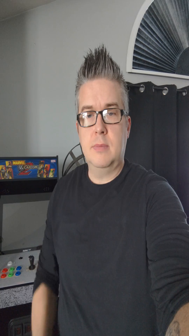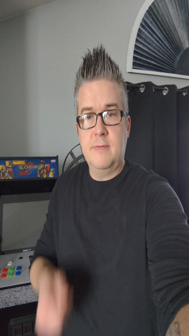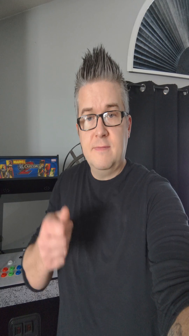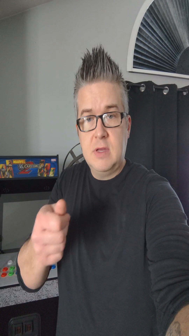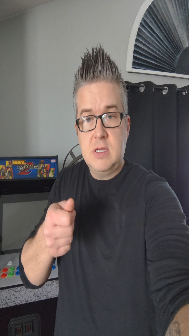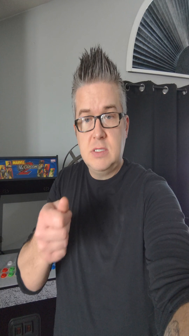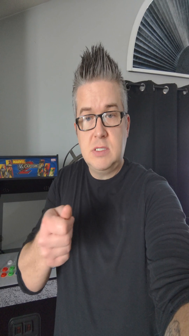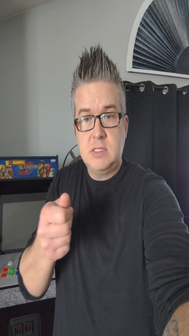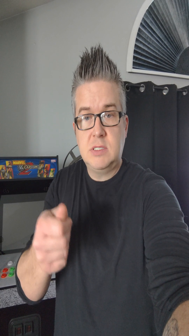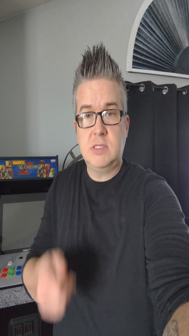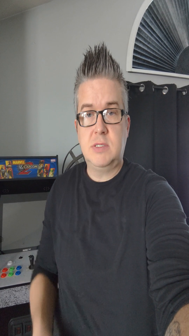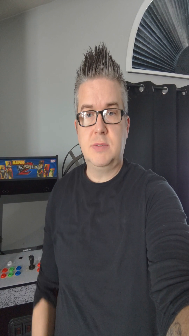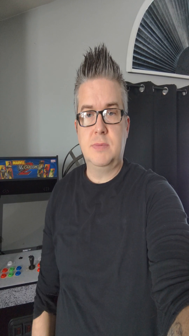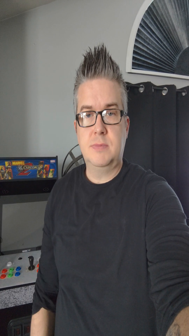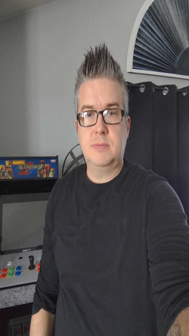vacuum